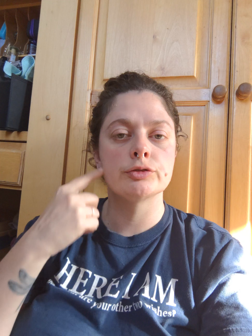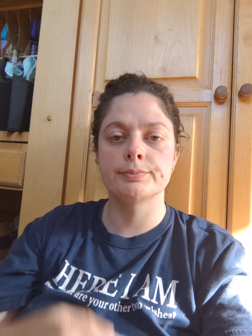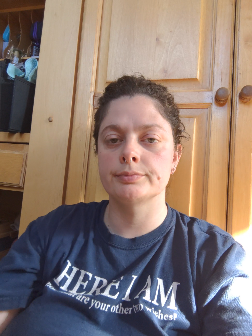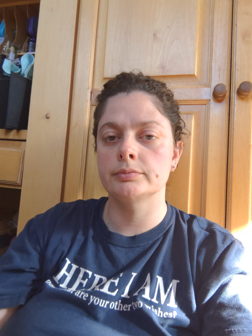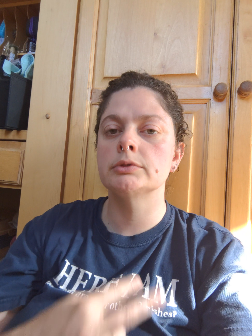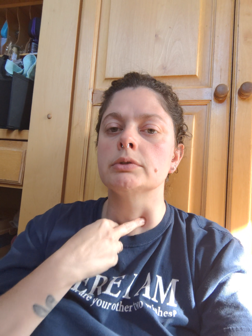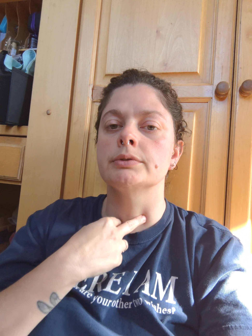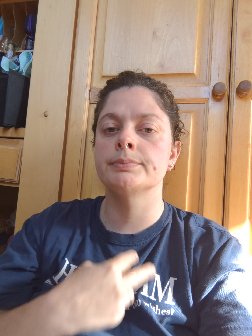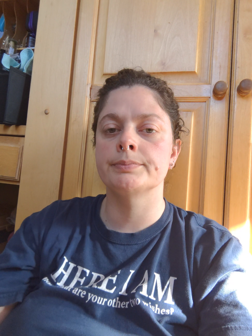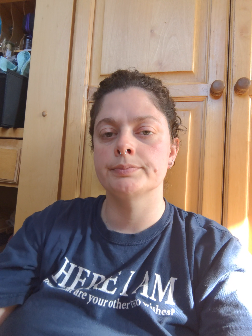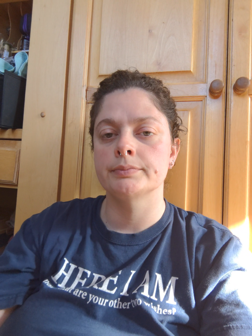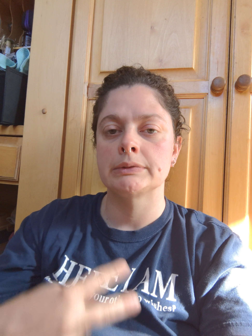stuck